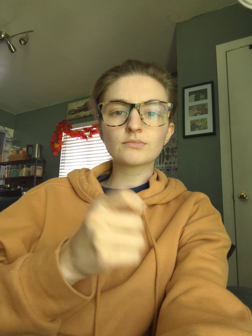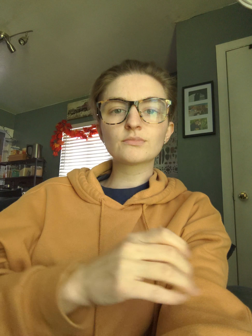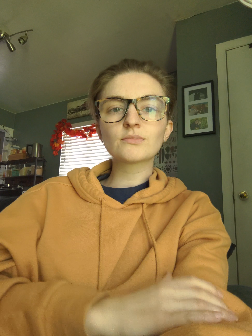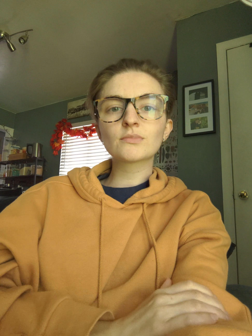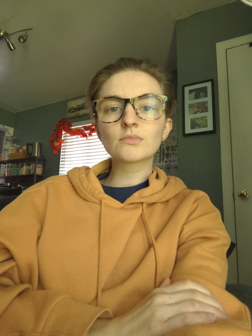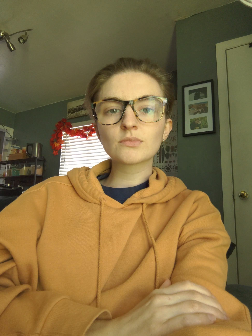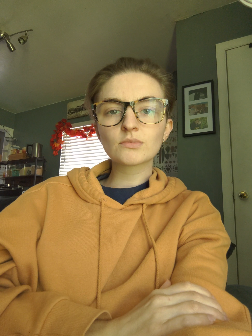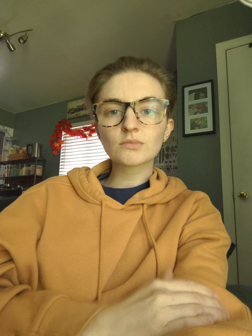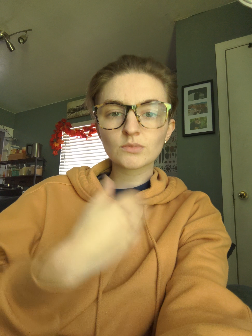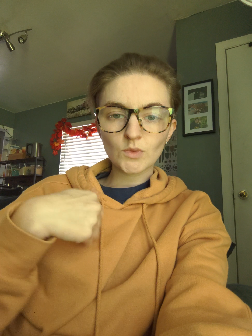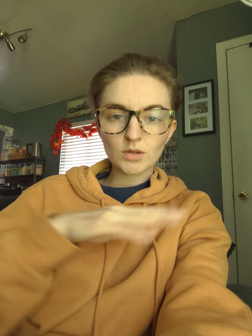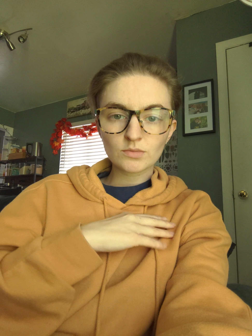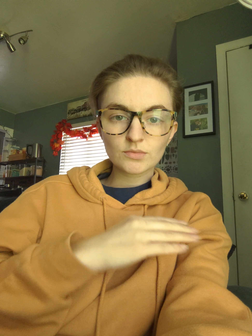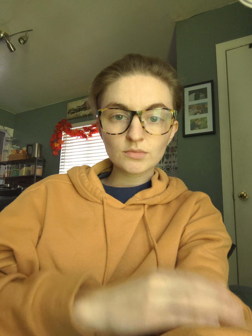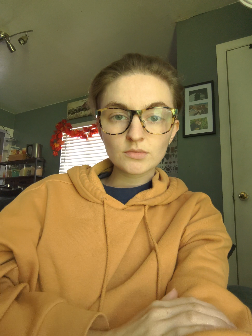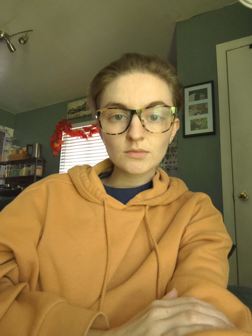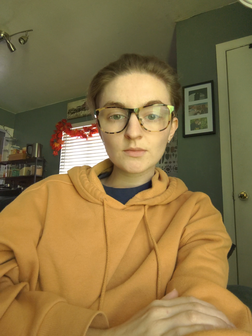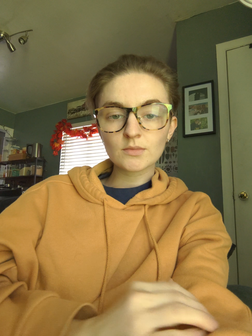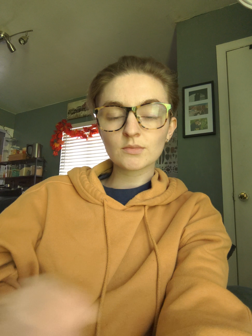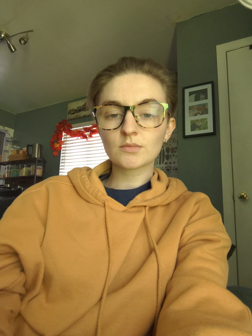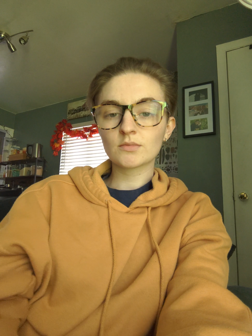scarf